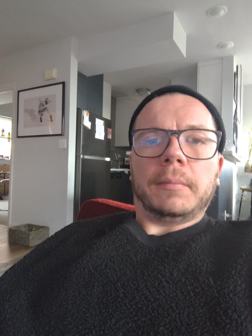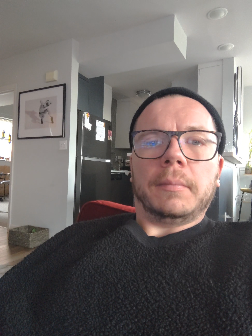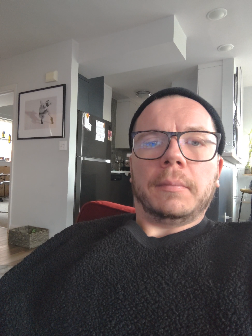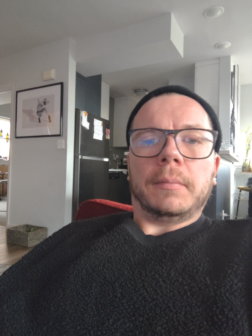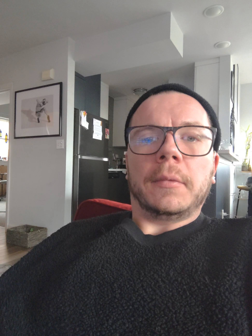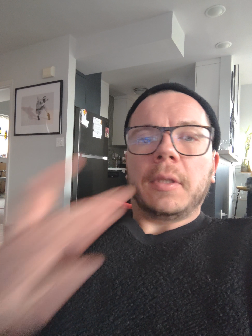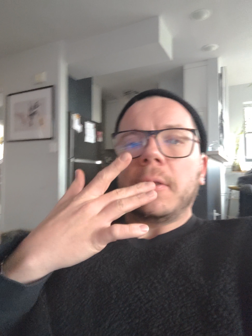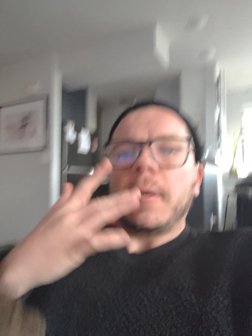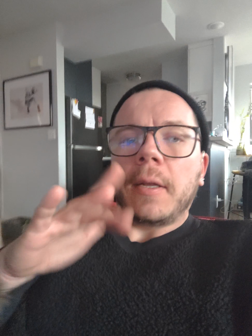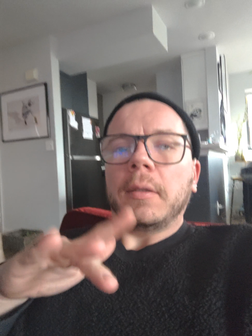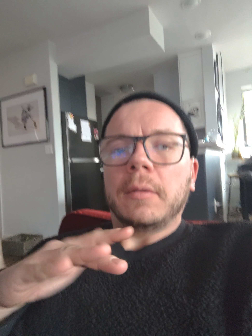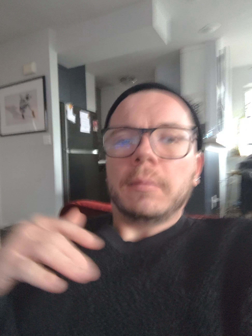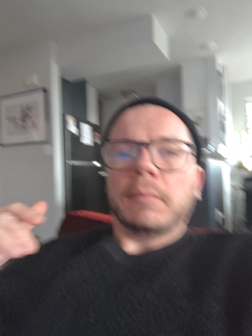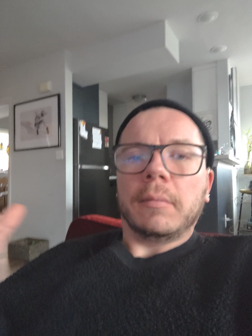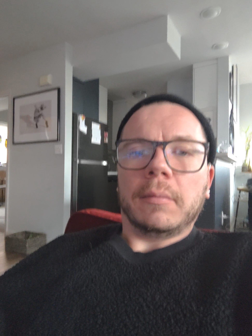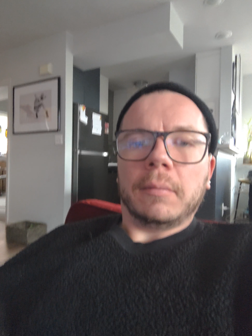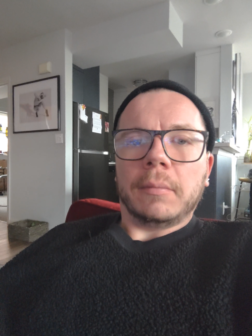taste